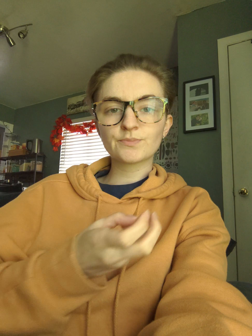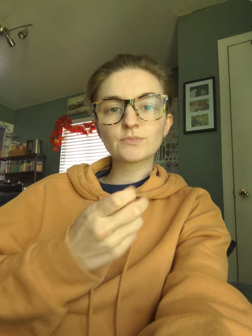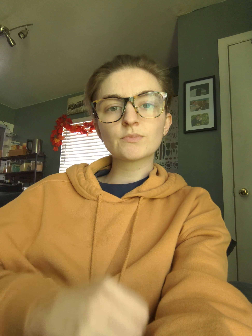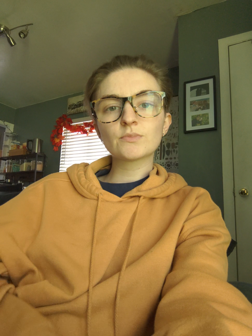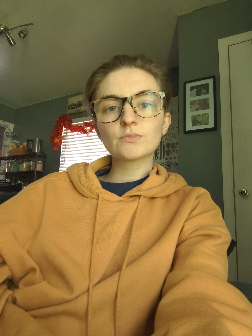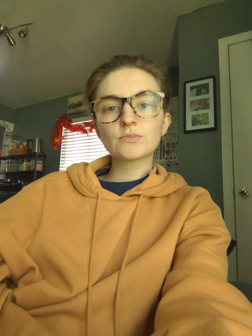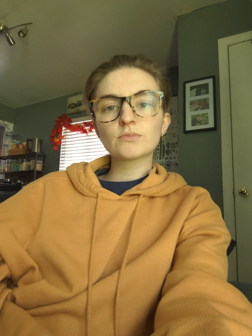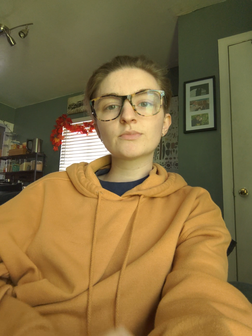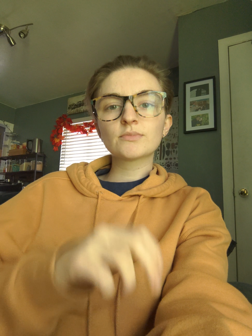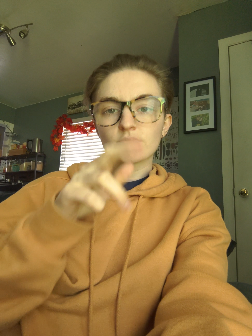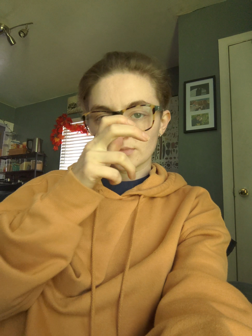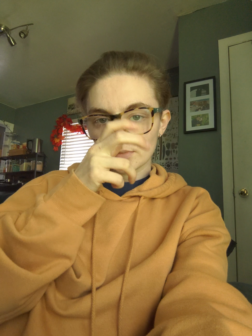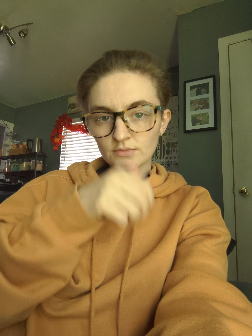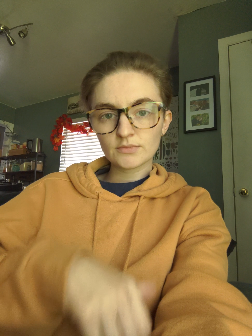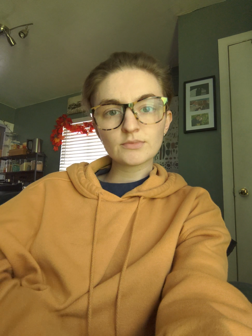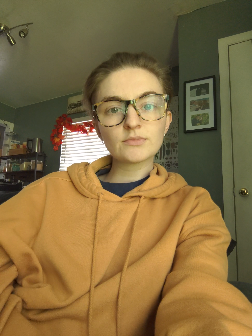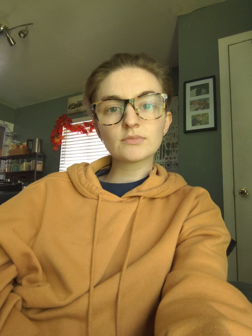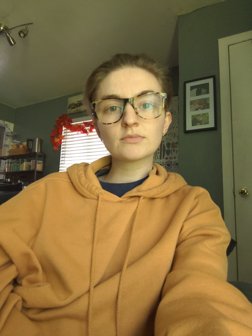ant